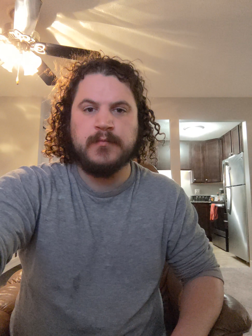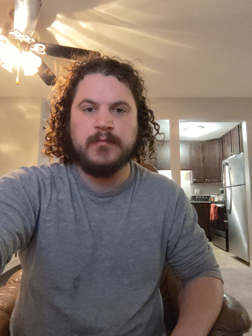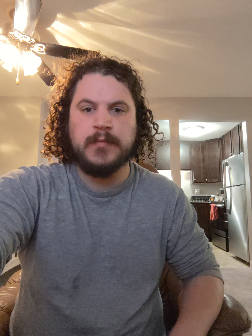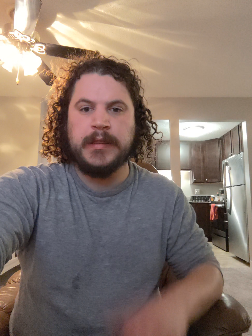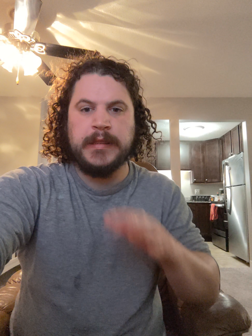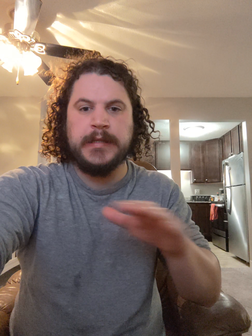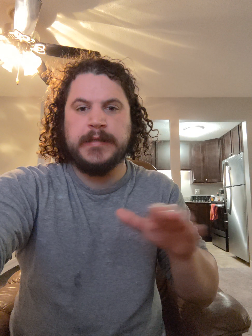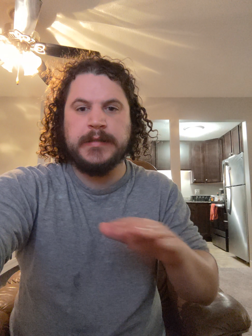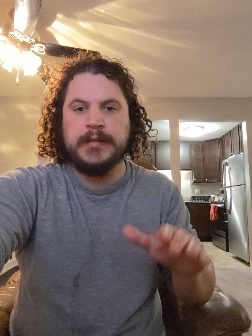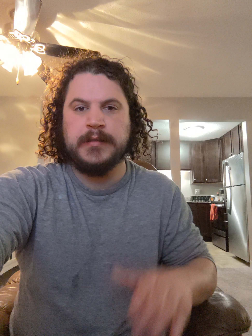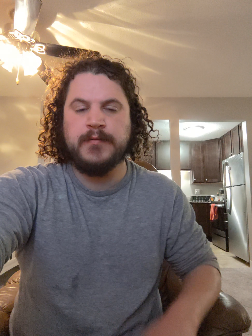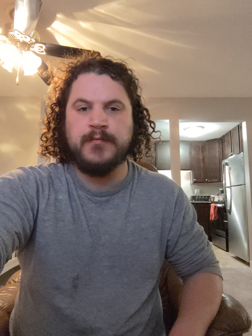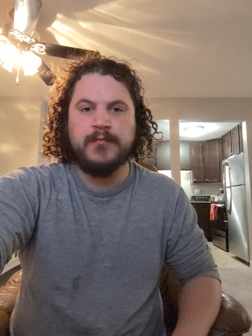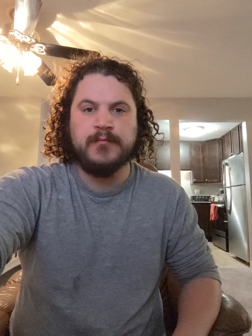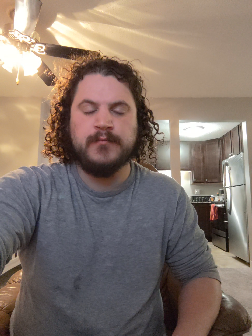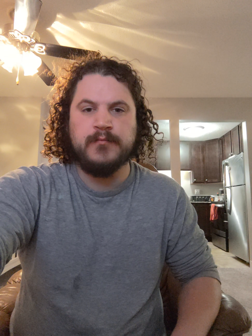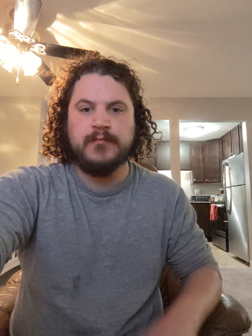clean